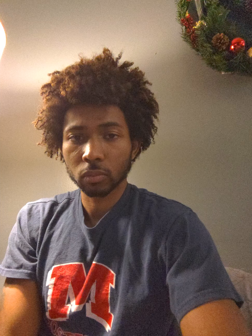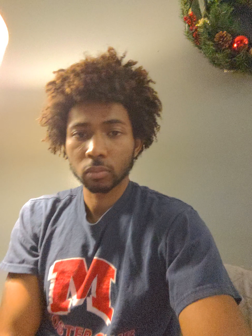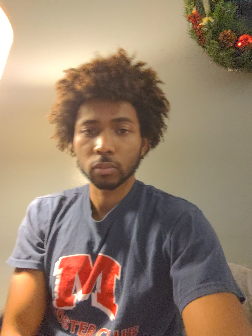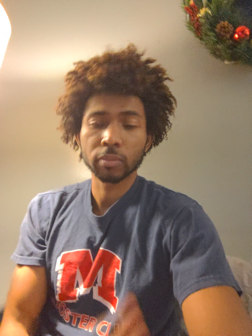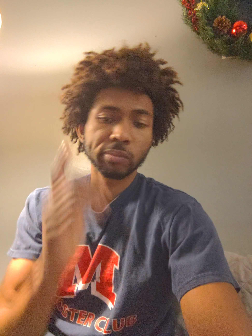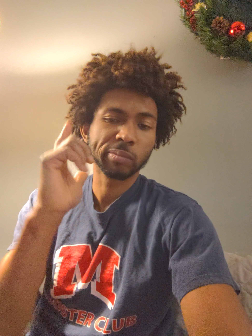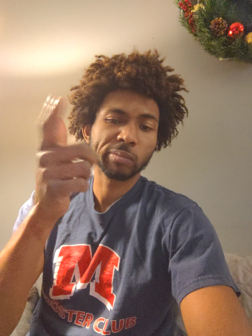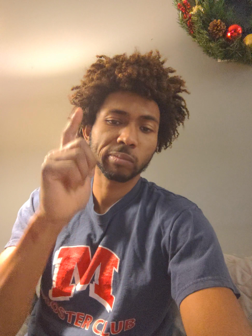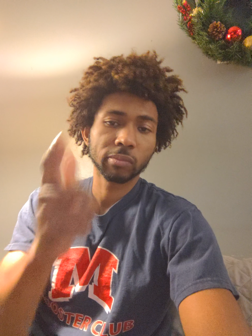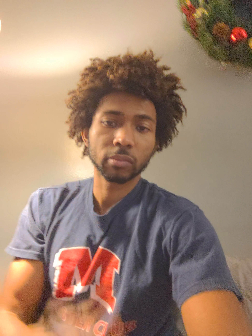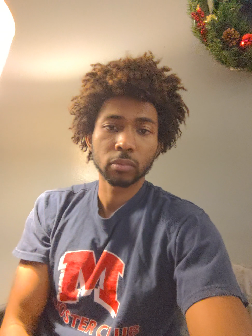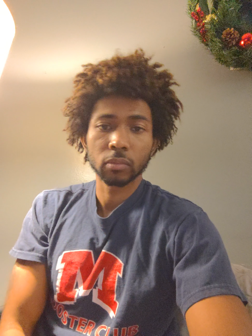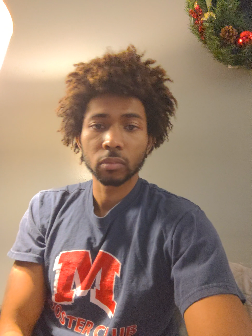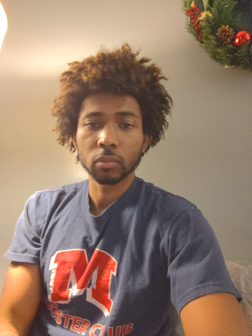later